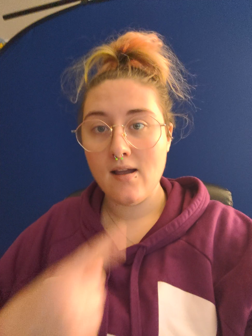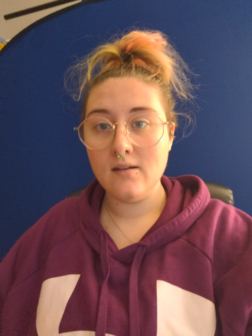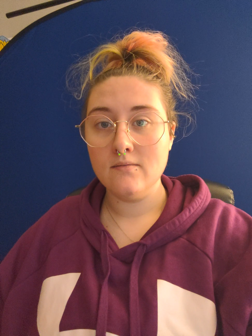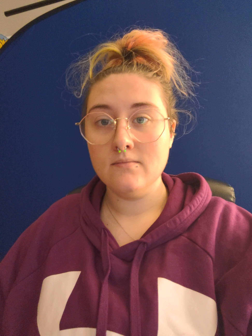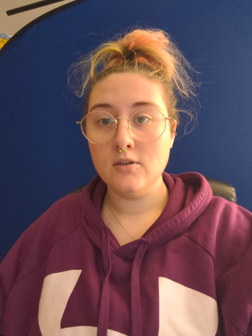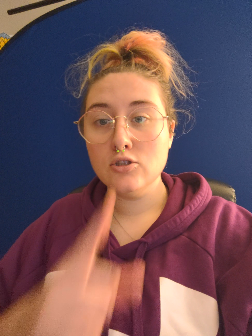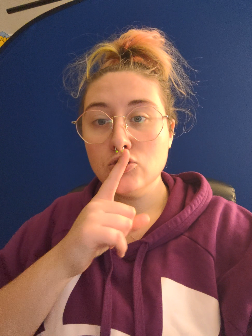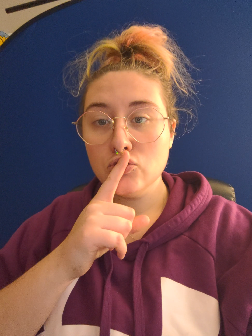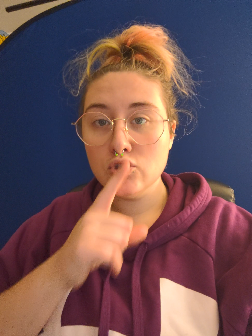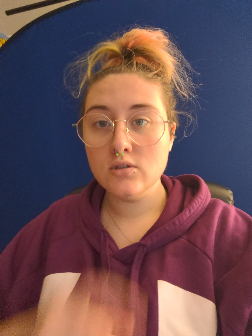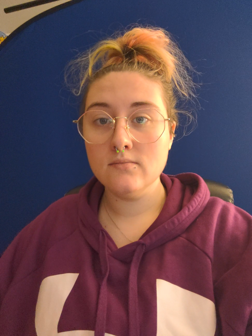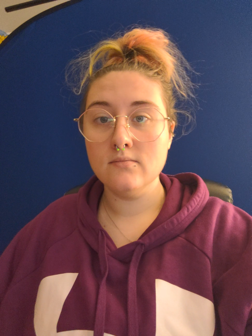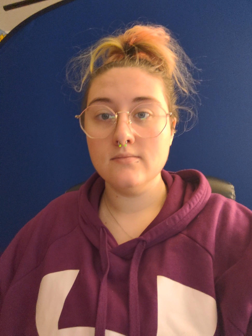shhh